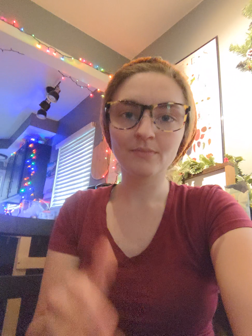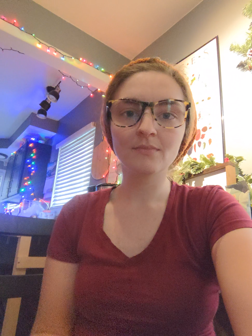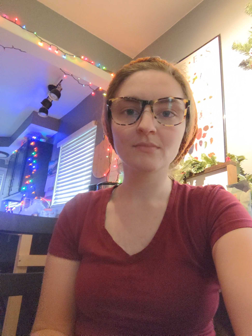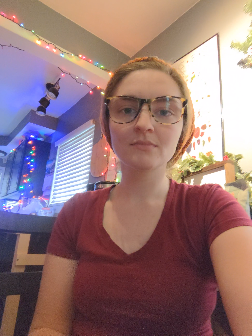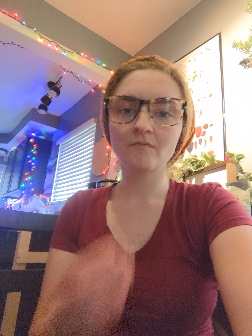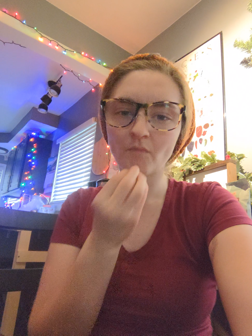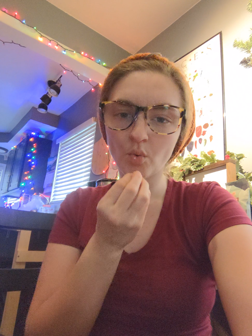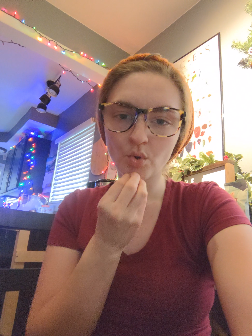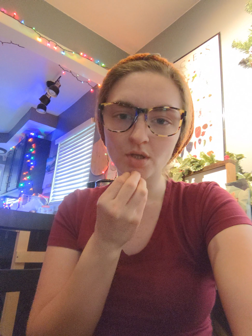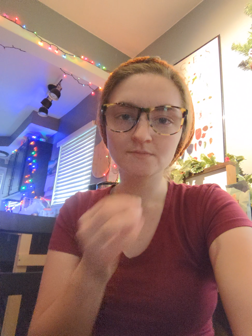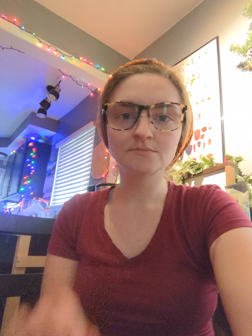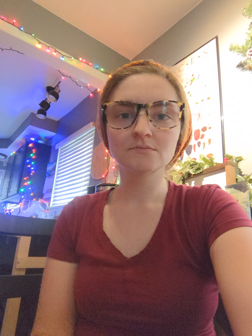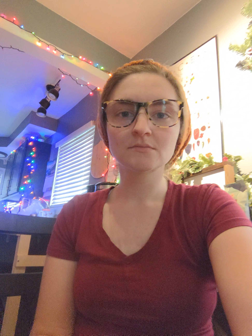food